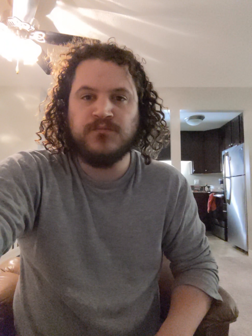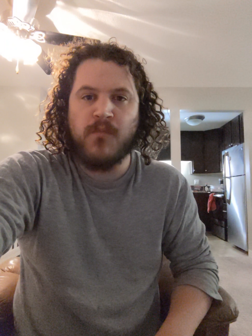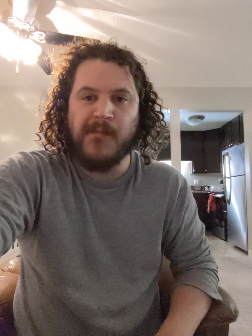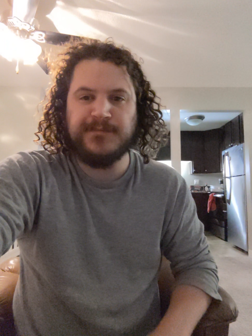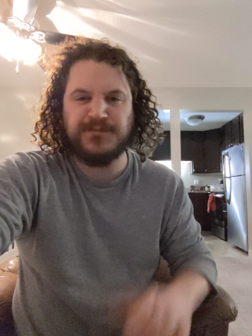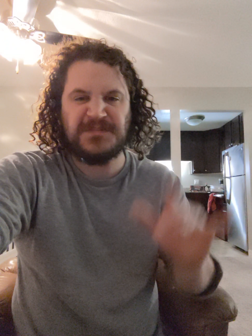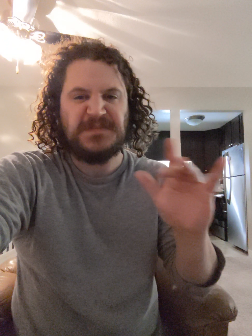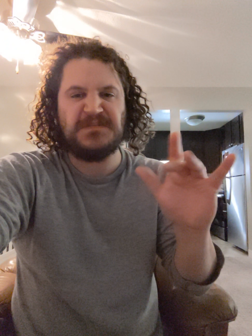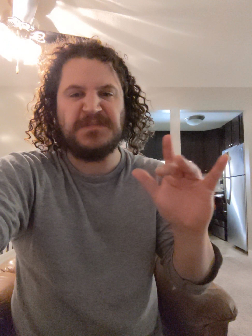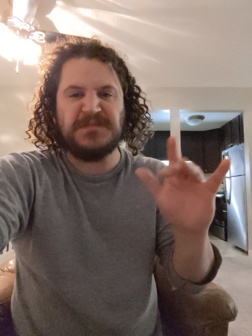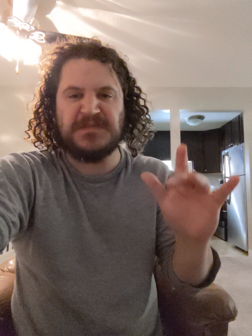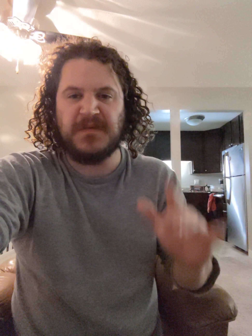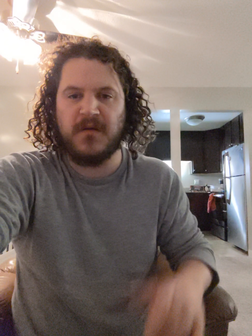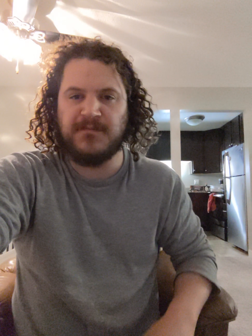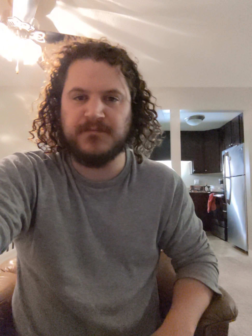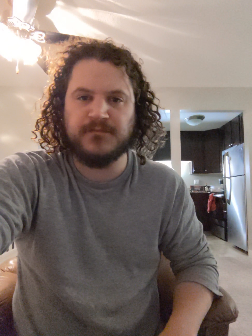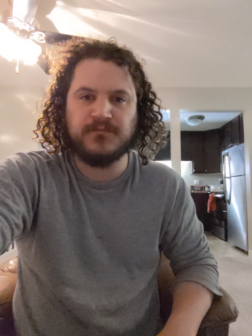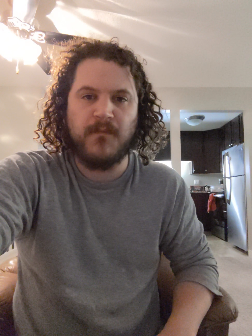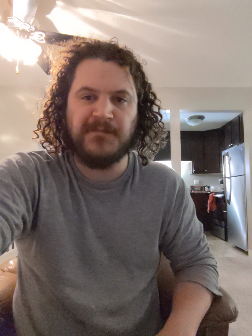yucky